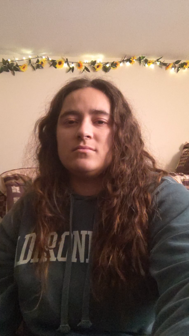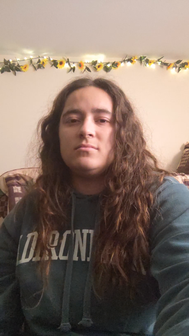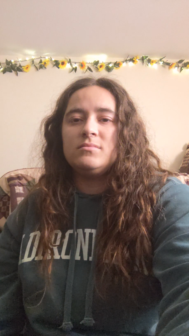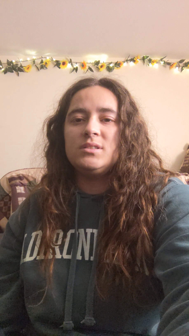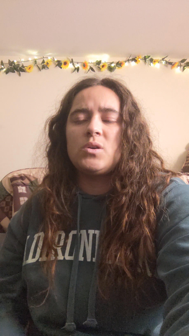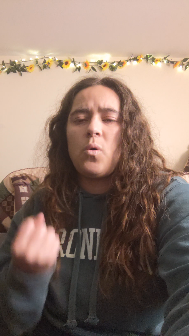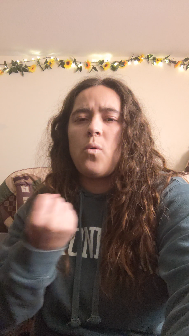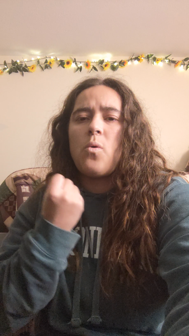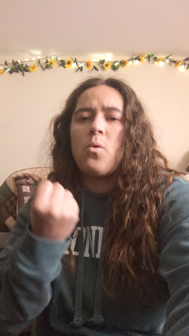hold